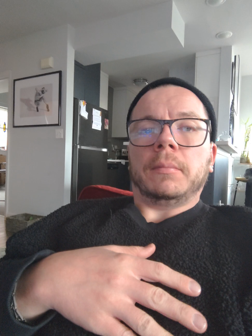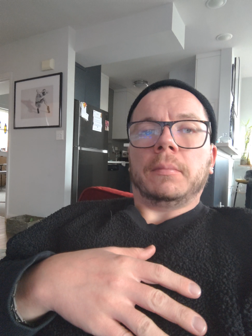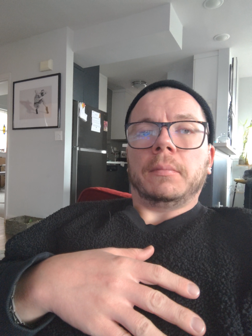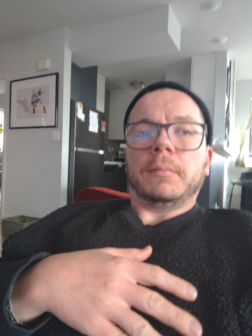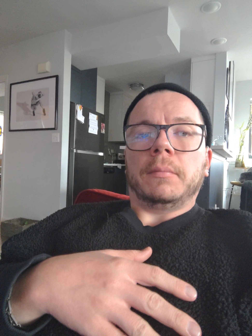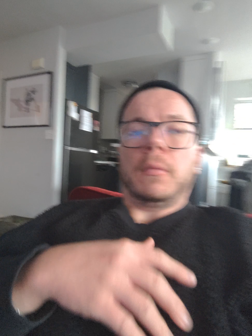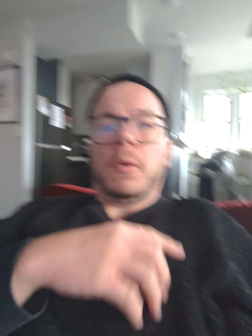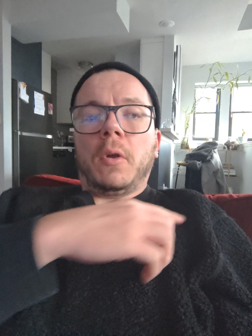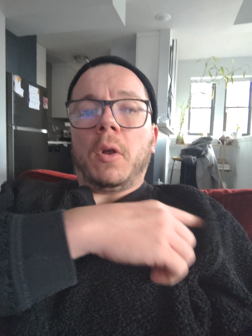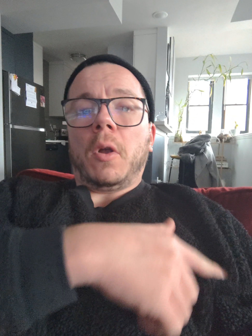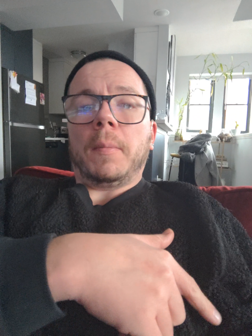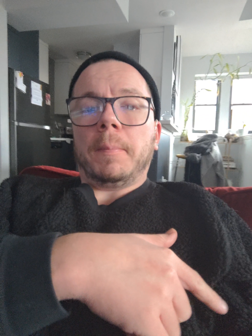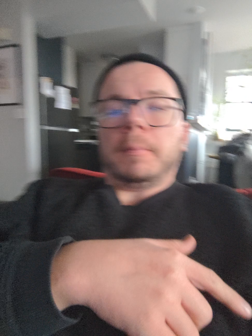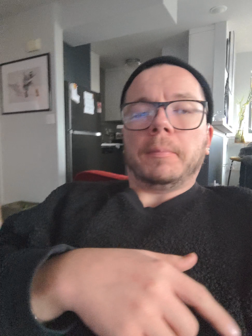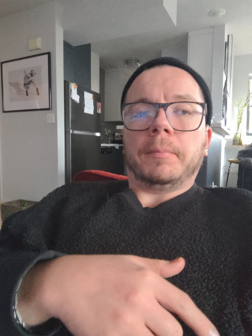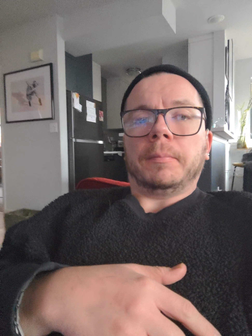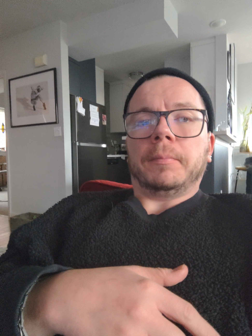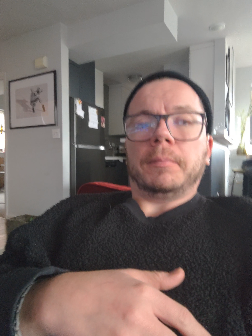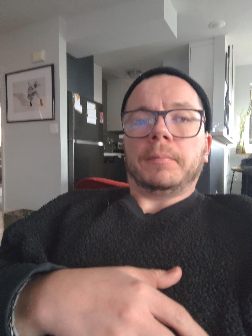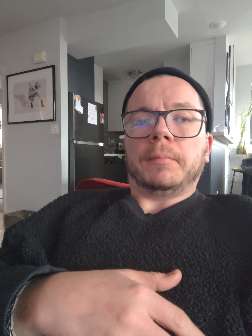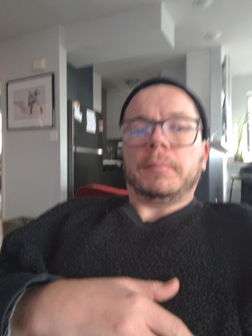arm